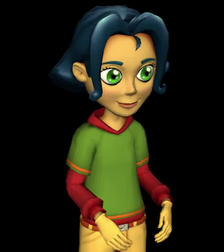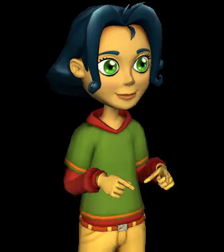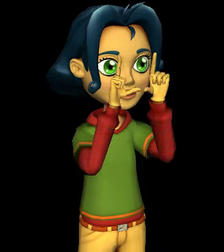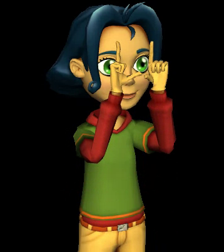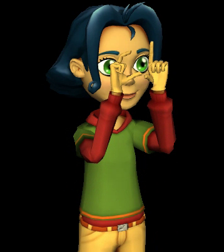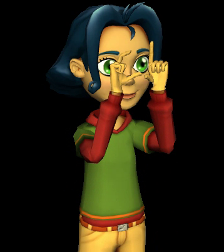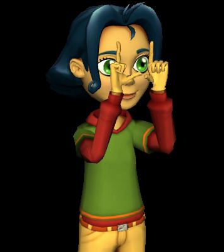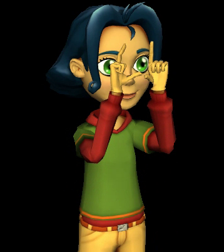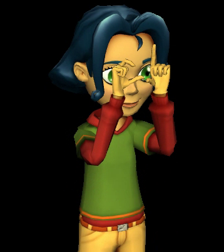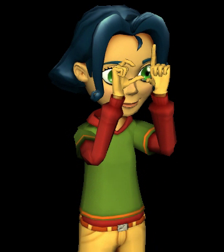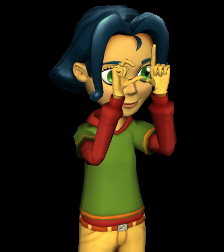كاميرا